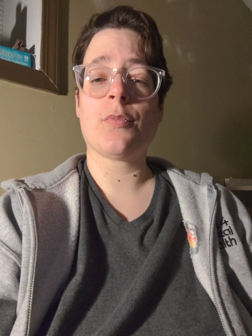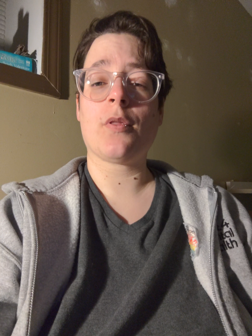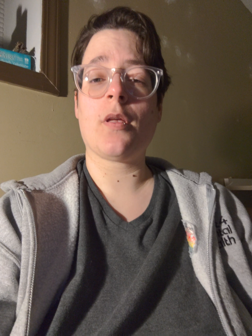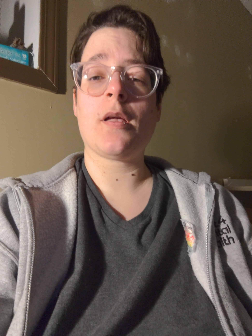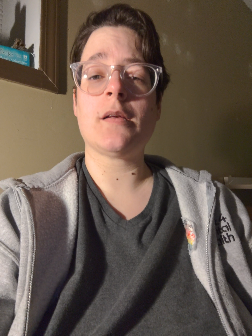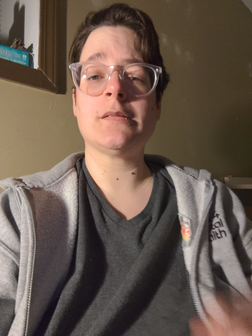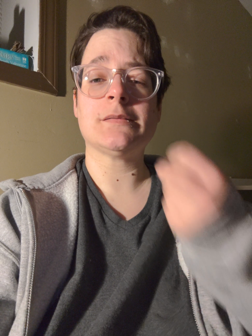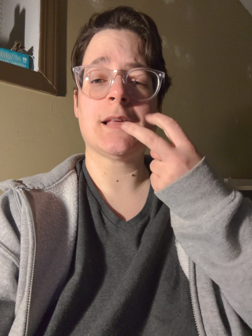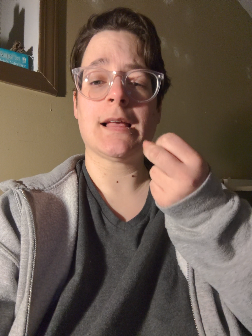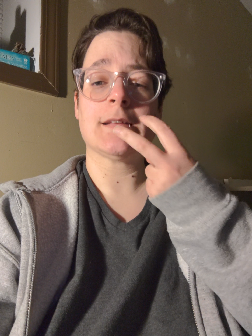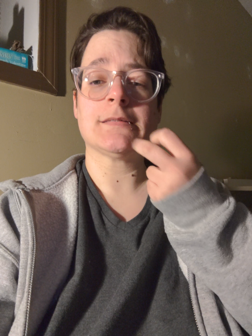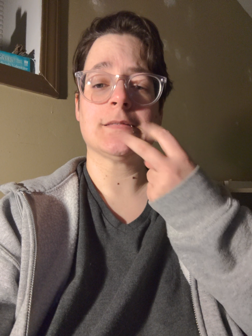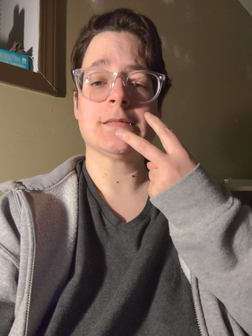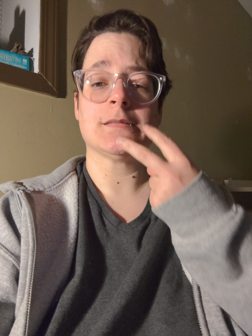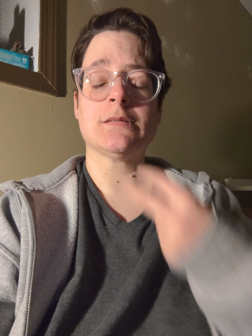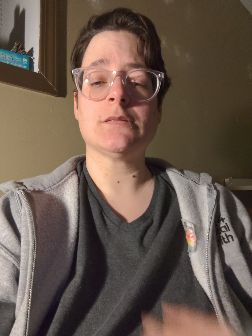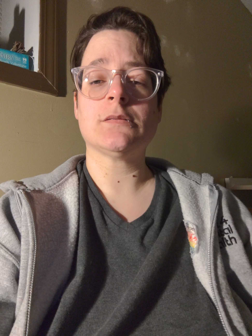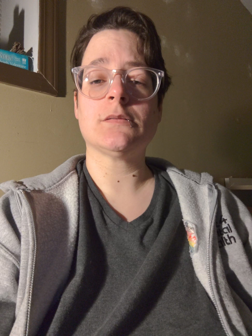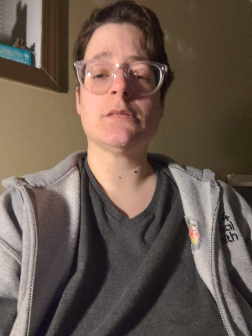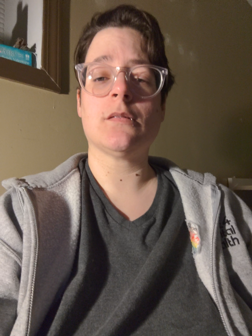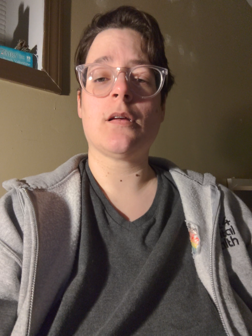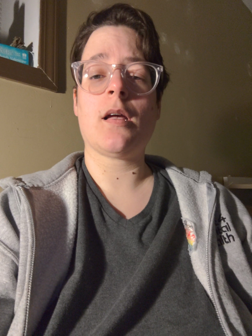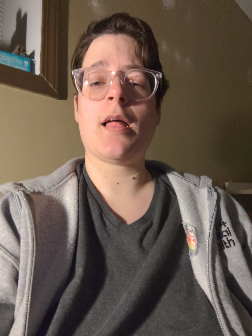snack